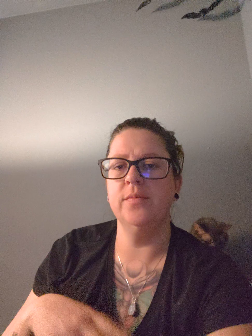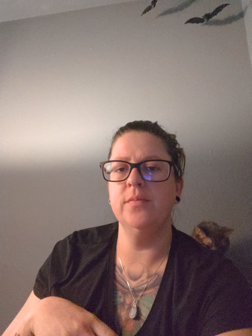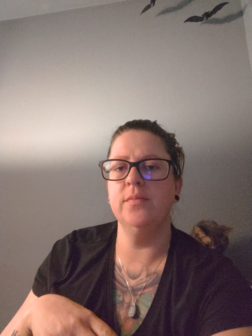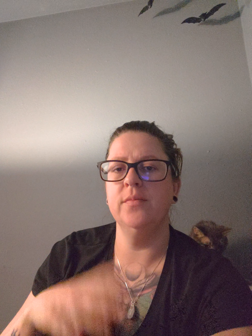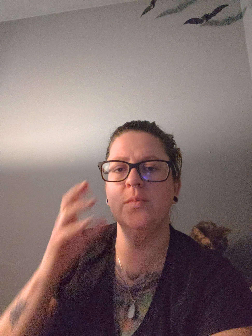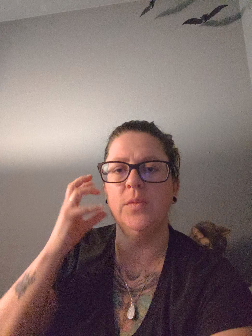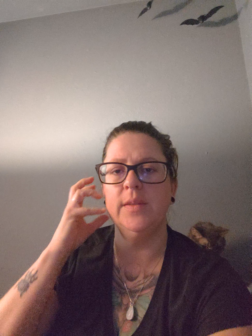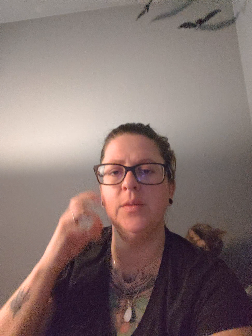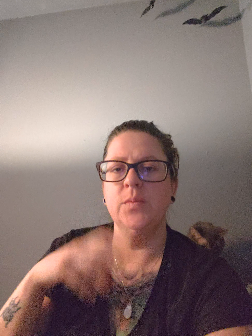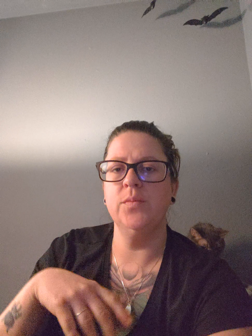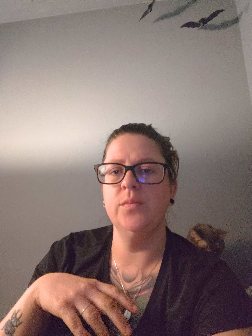radio